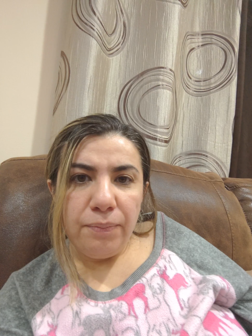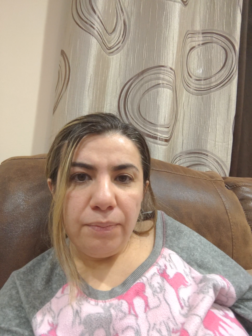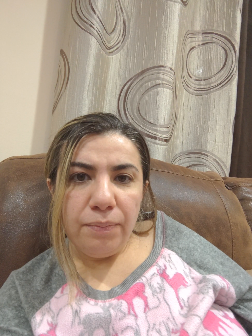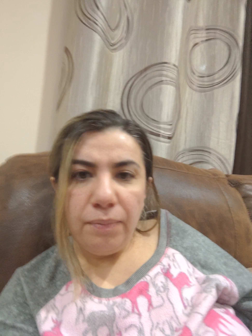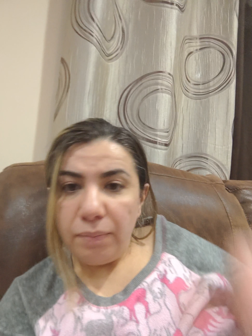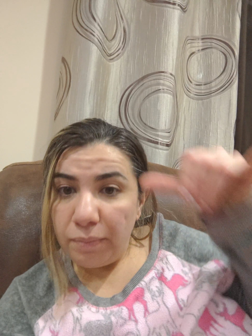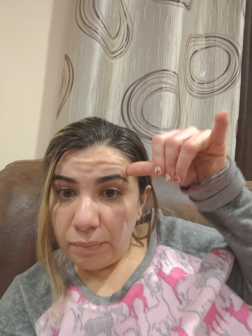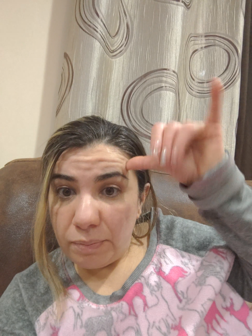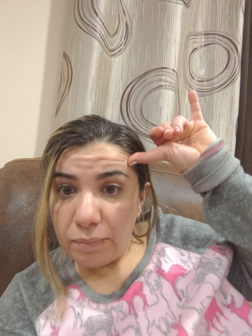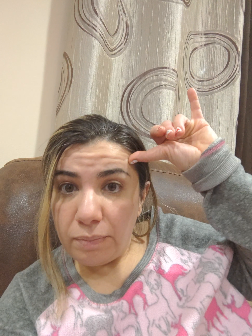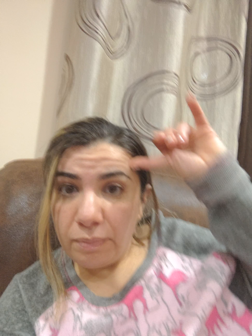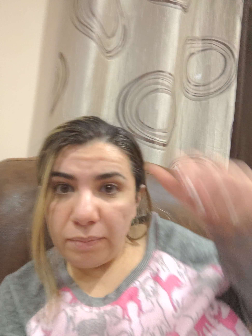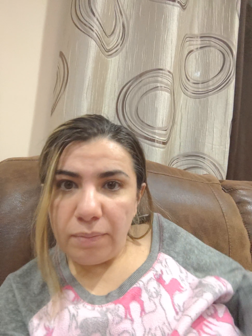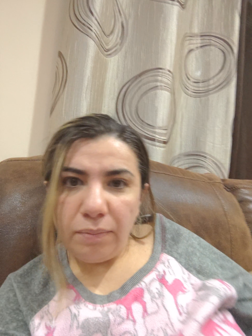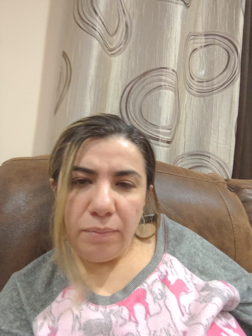cow